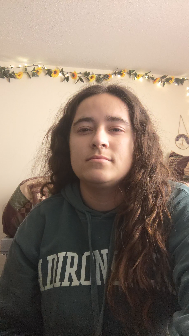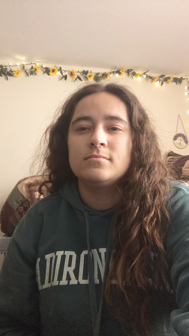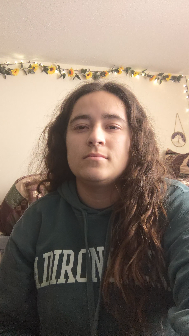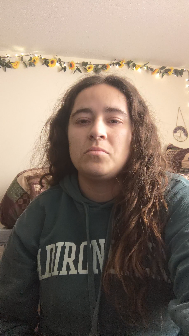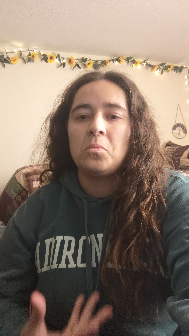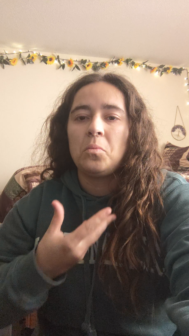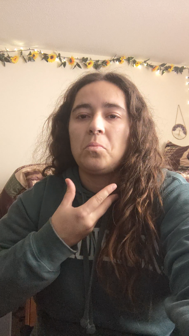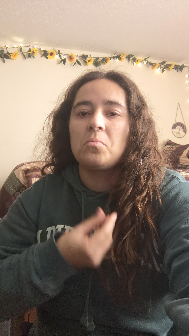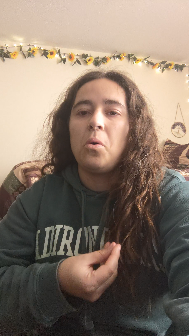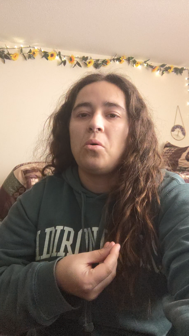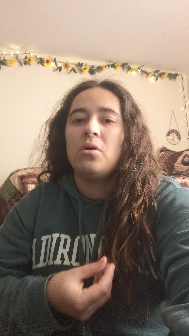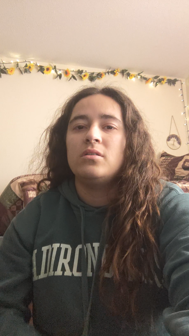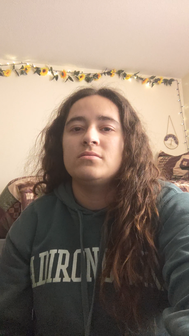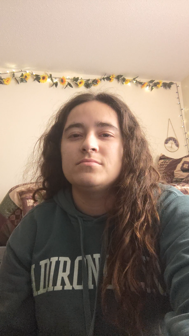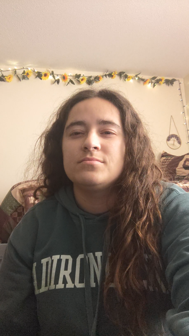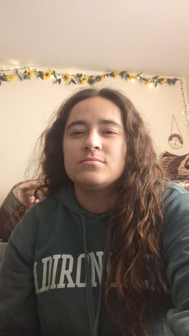poor